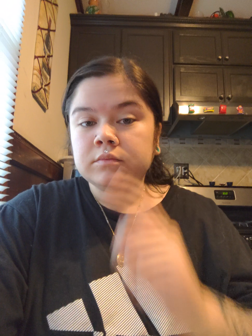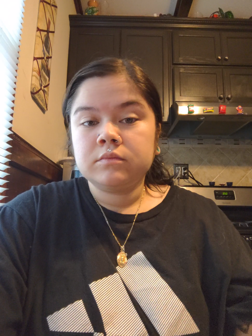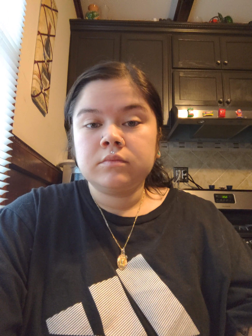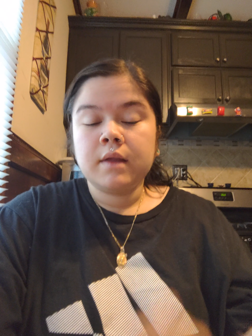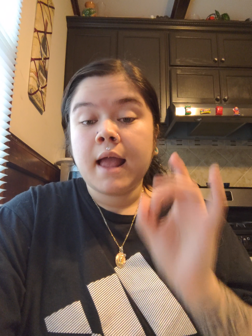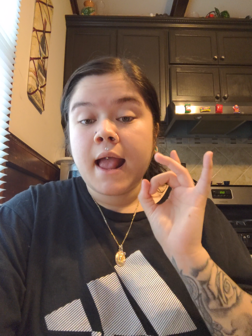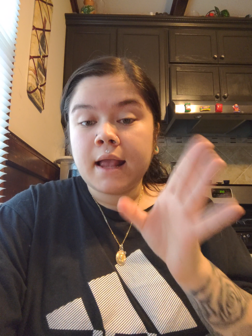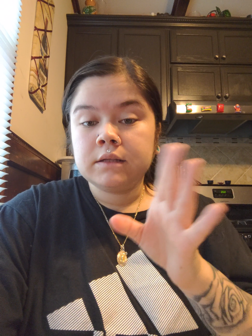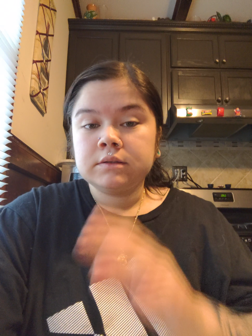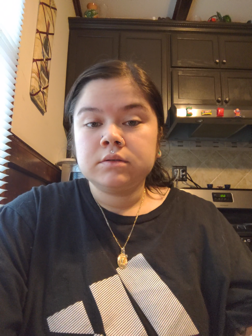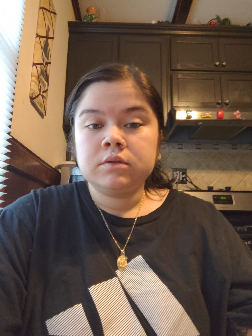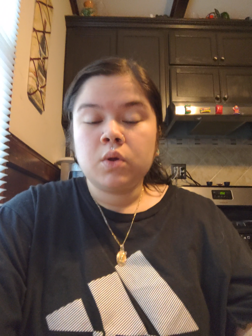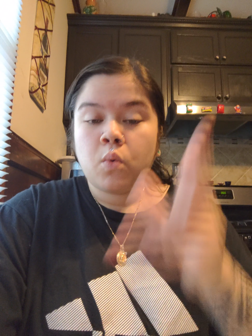hate